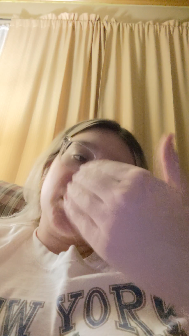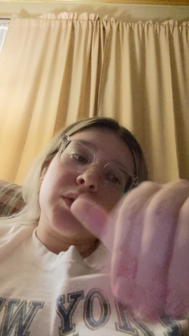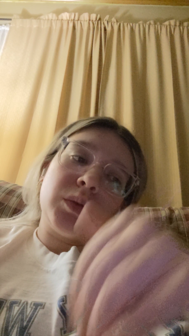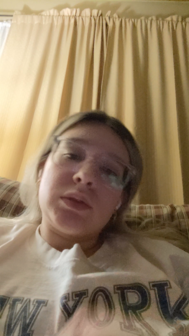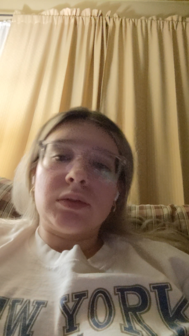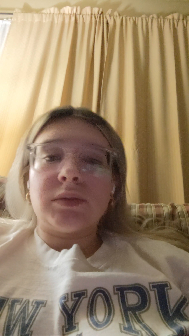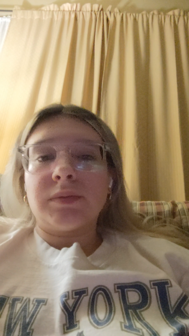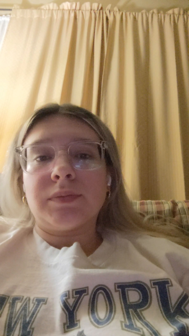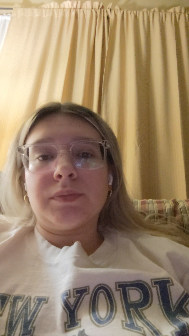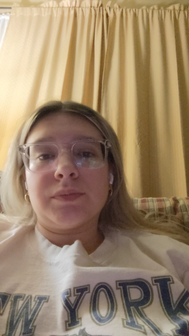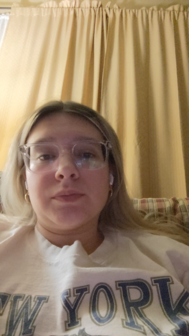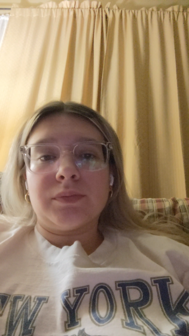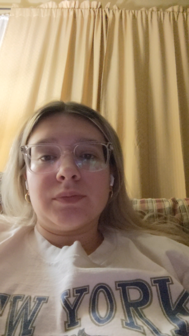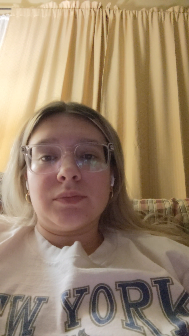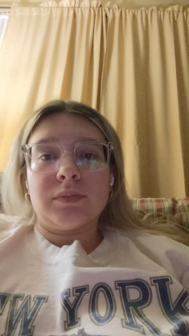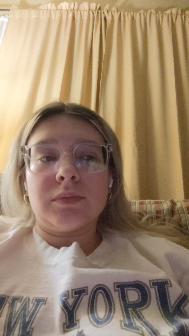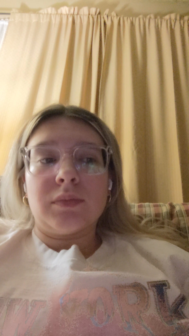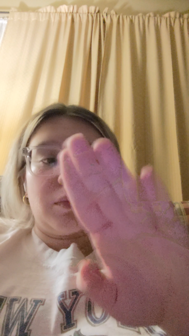boots